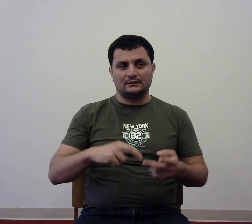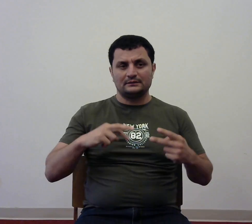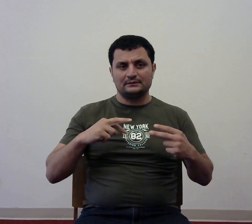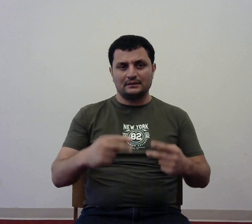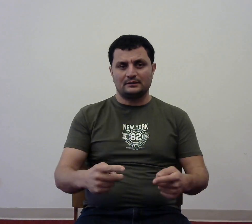dəyişmək